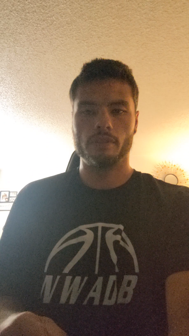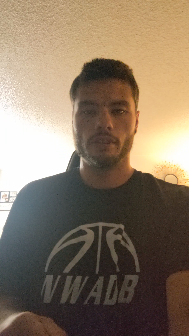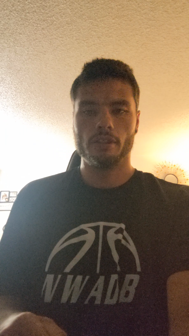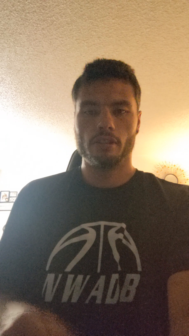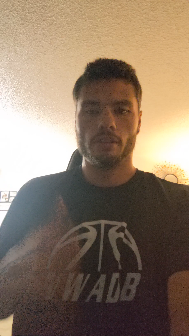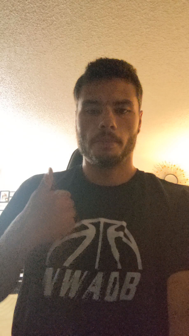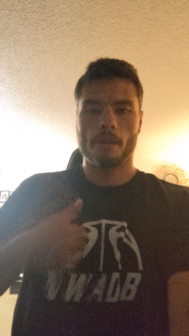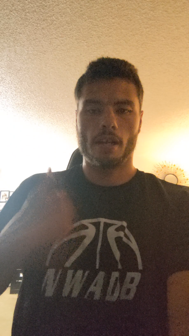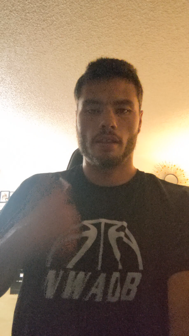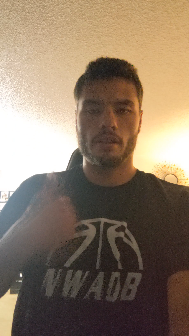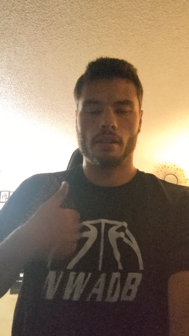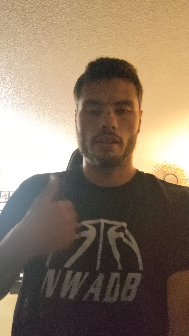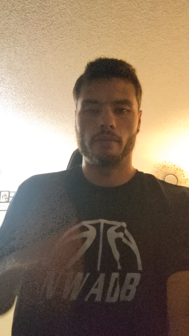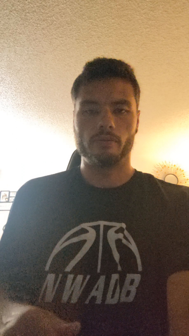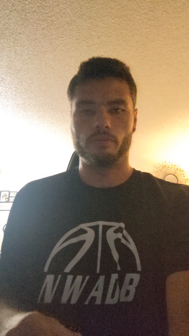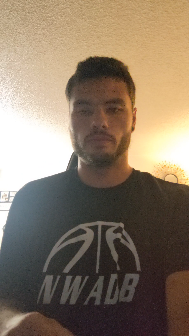bathtub